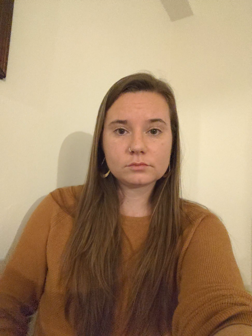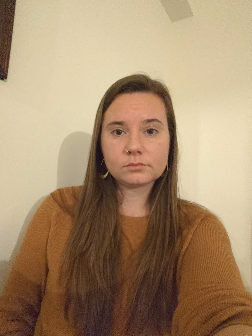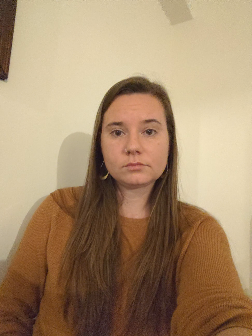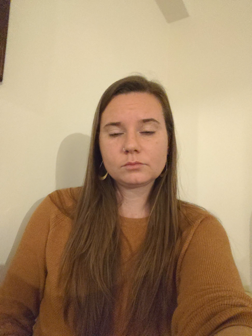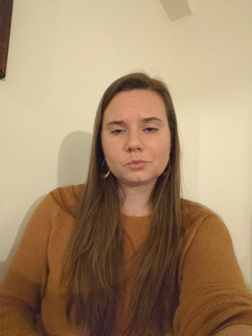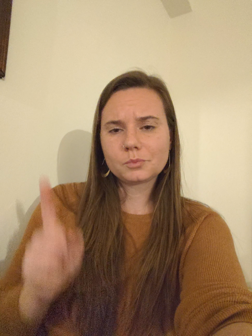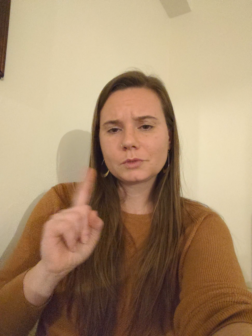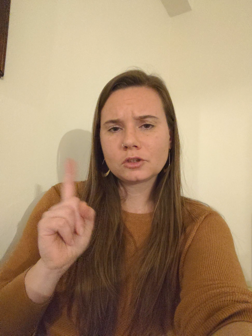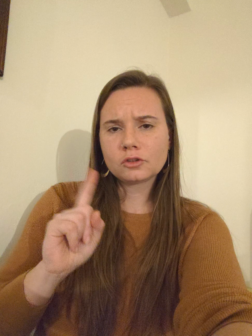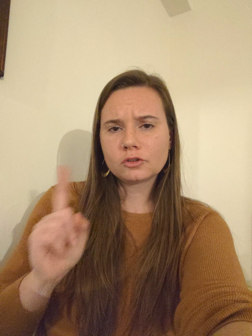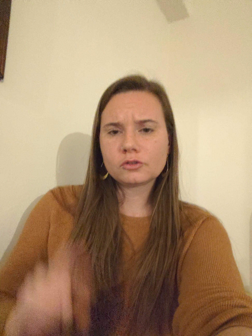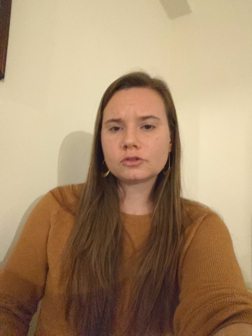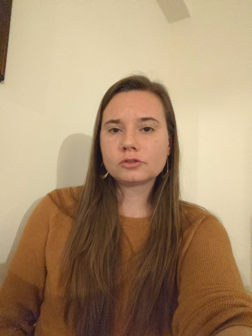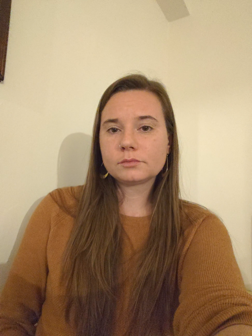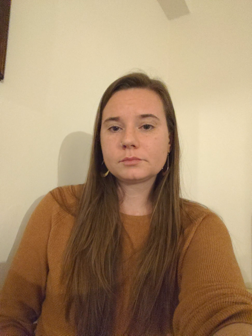where